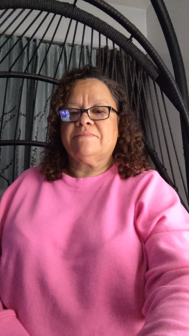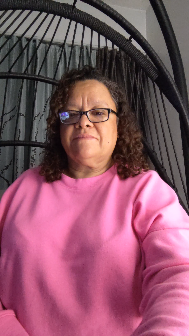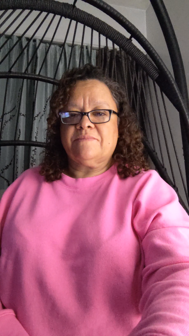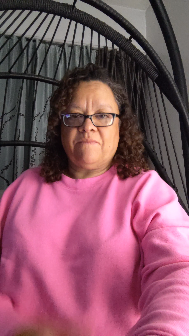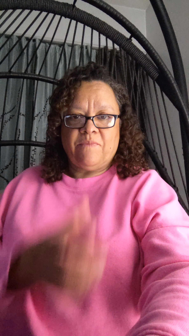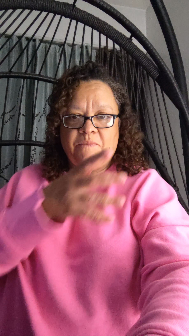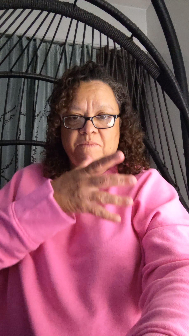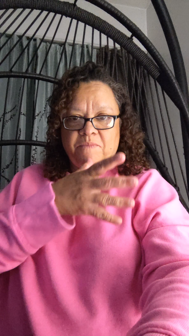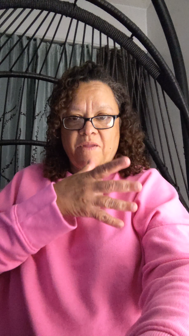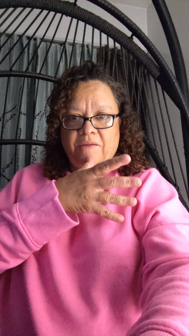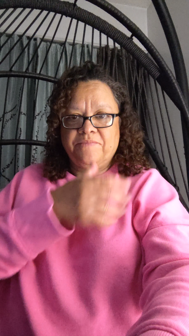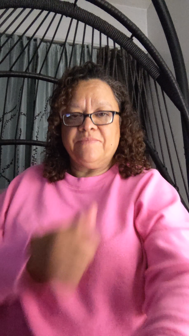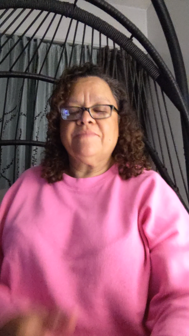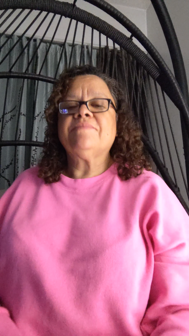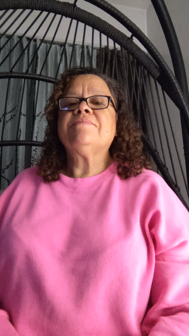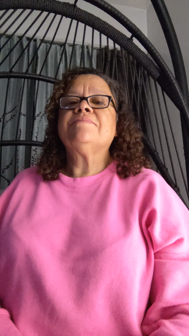mommy